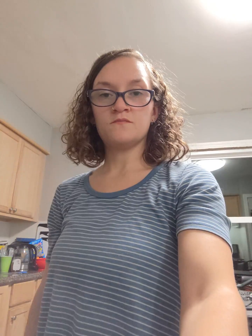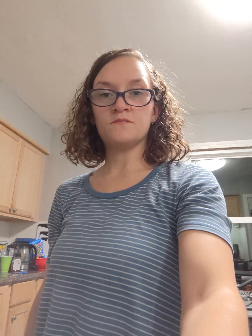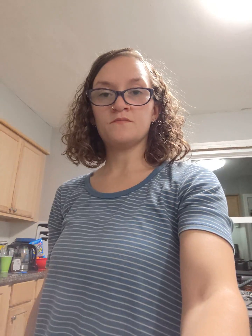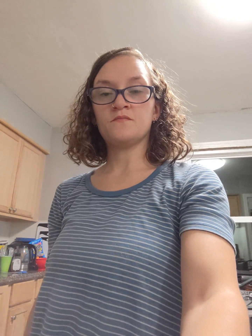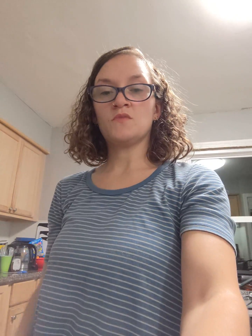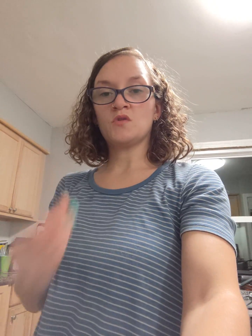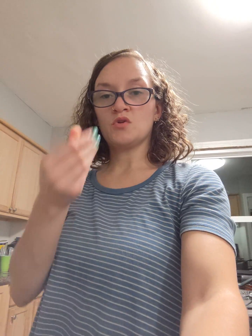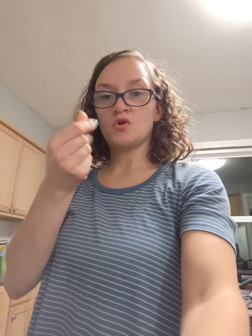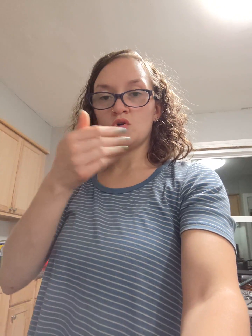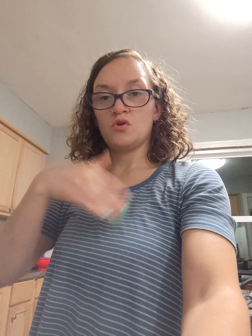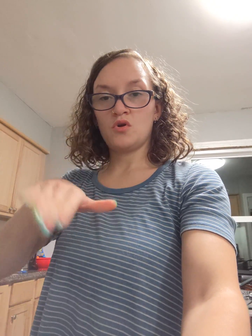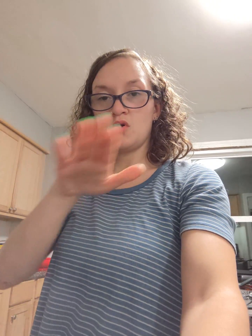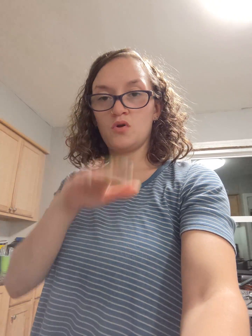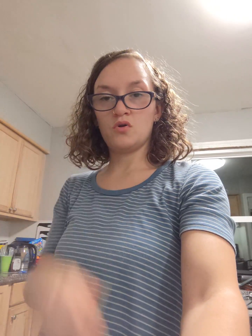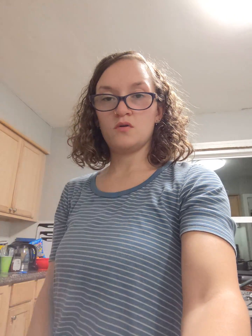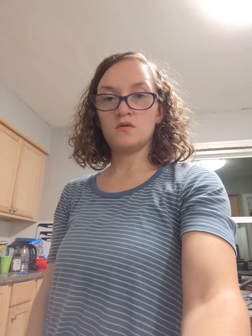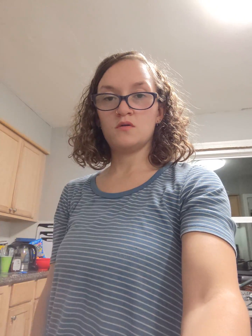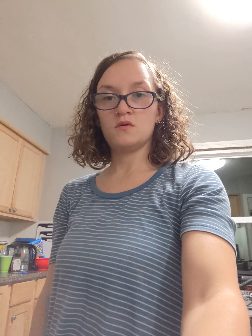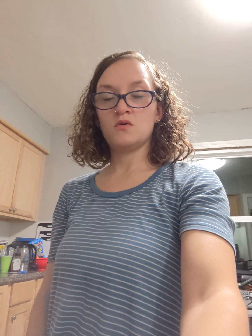garden